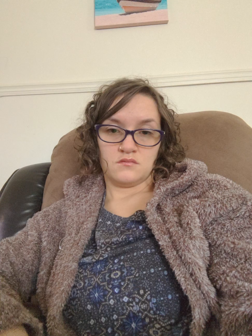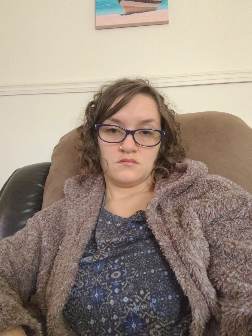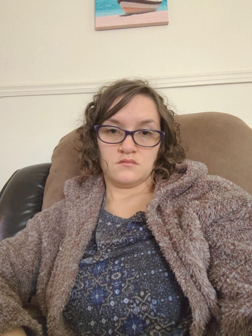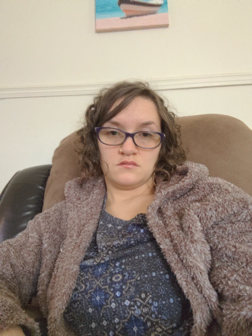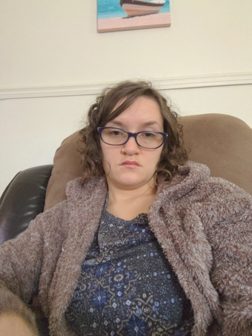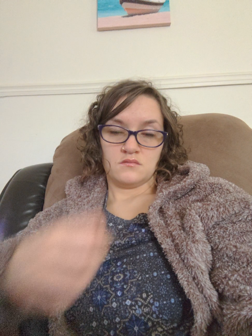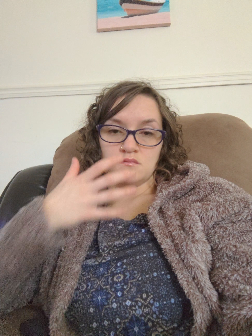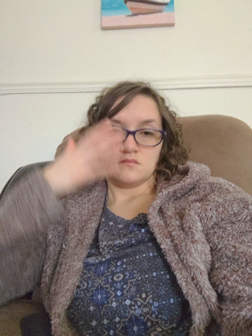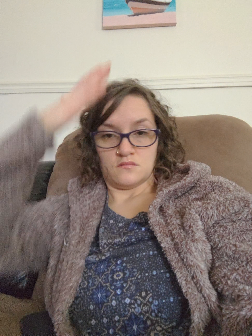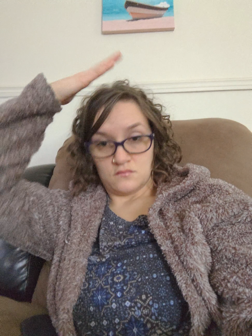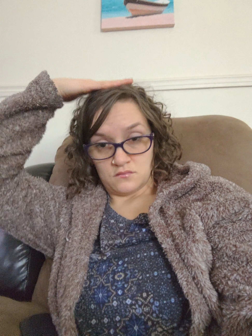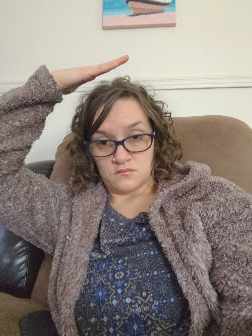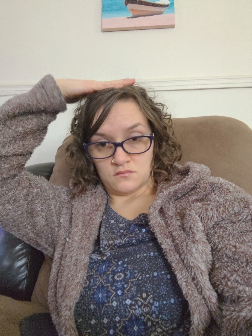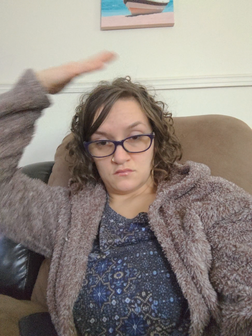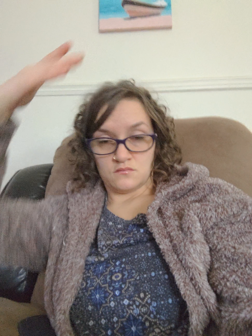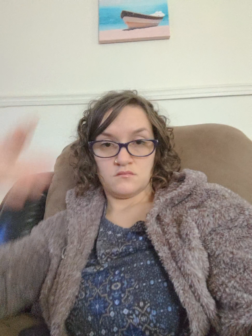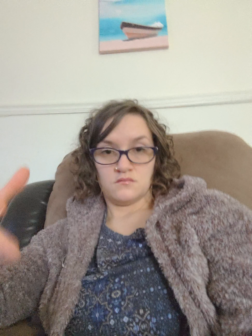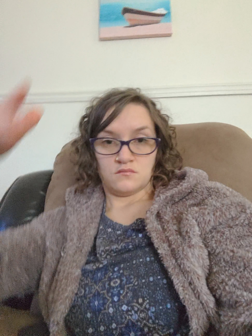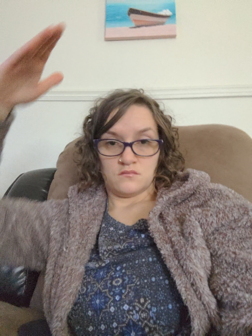hat